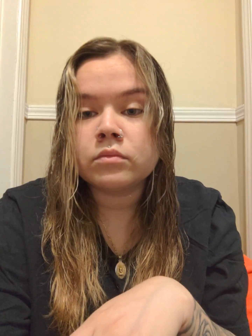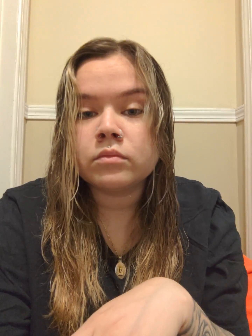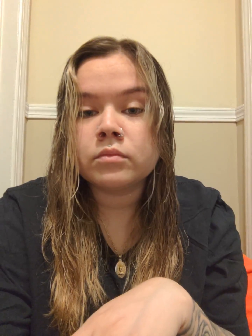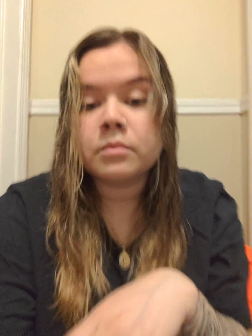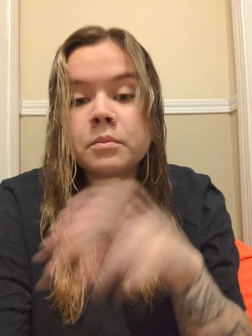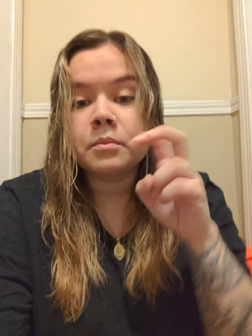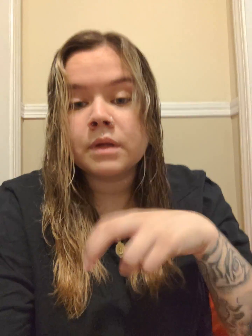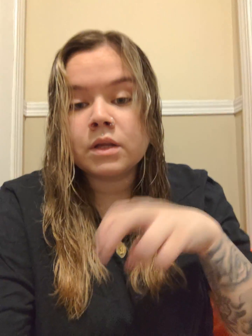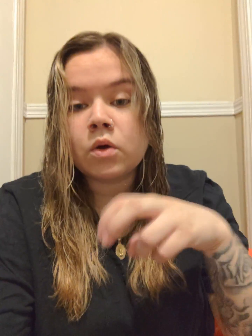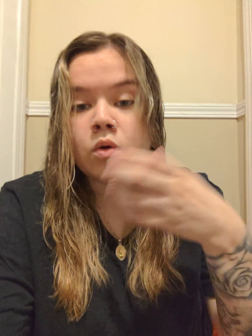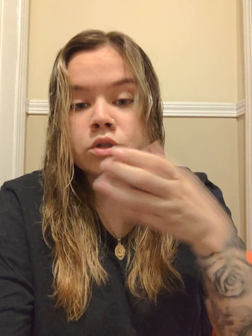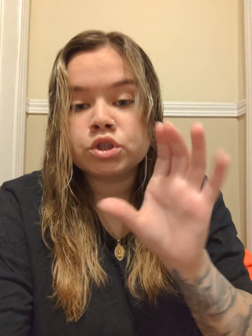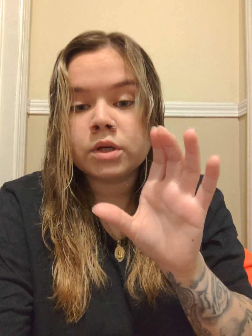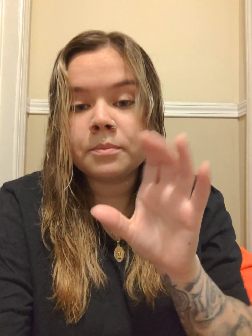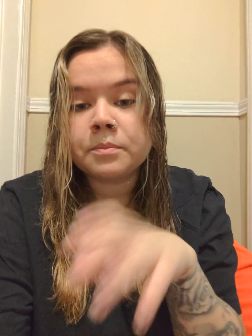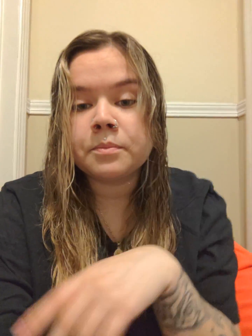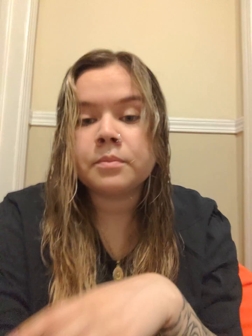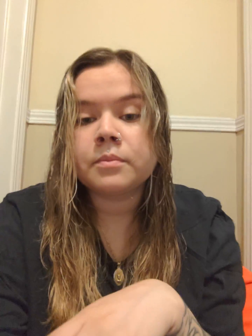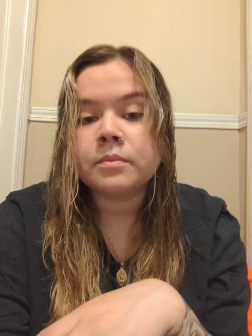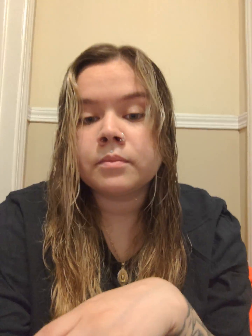potato chip